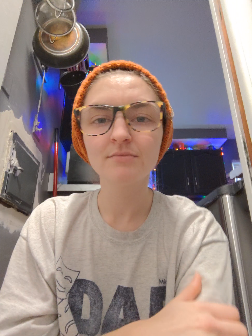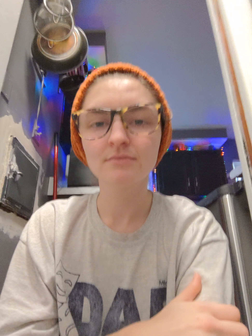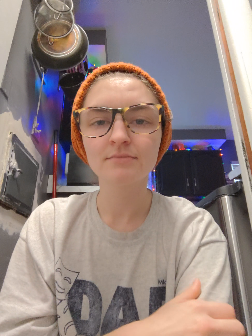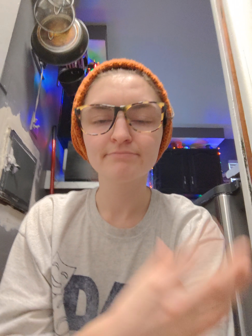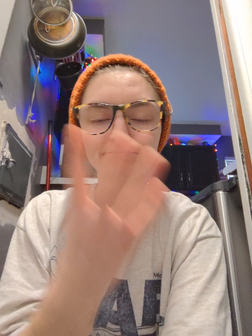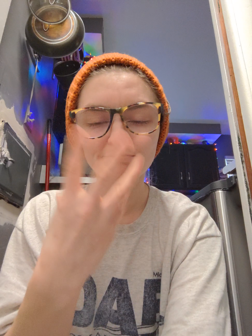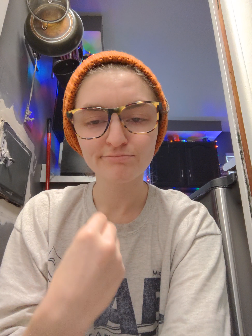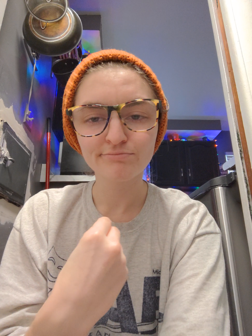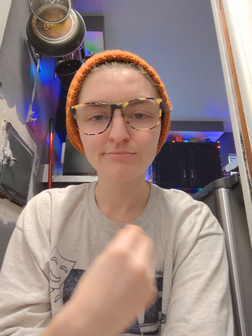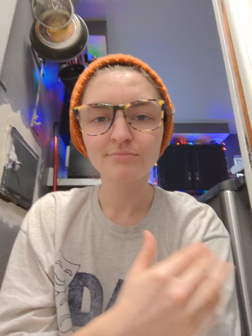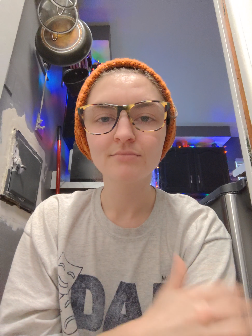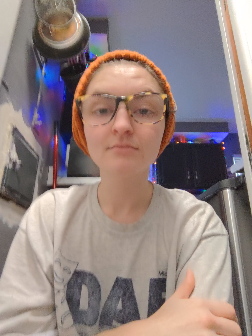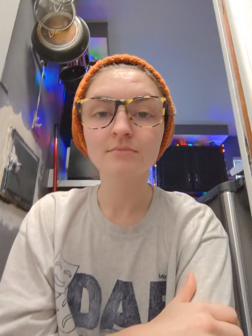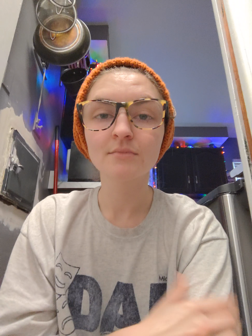sleep